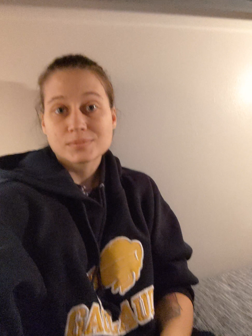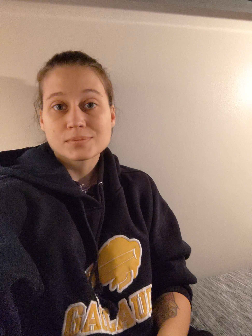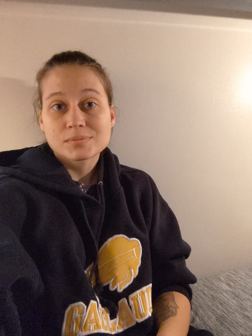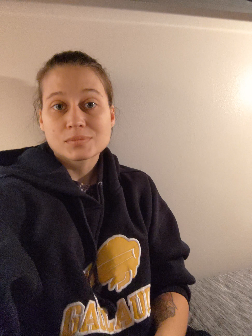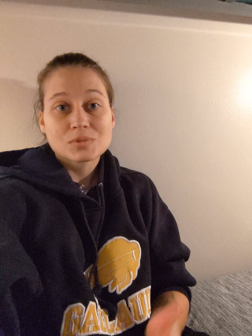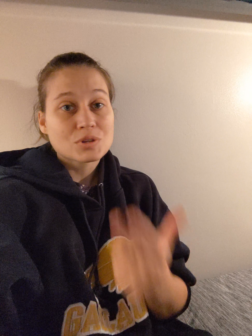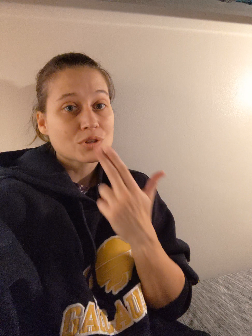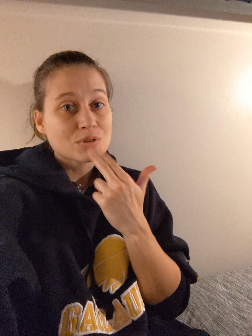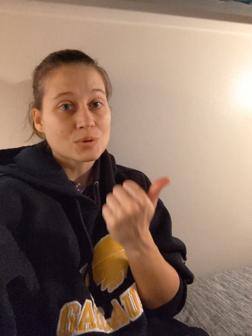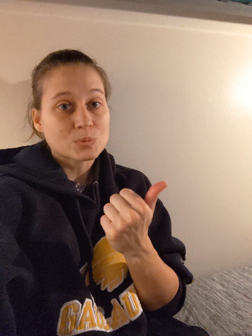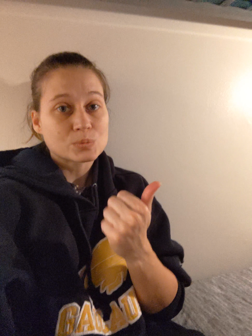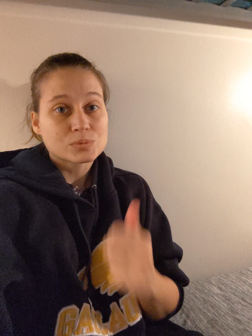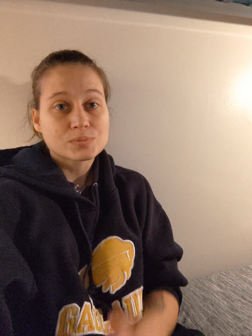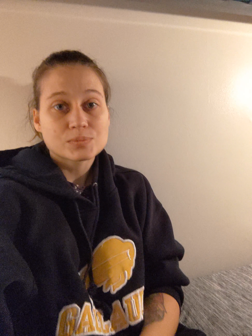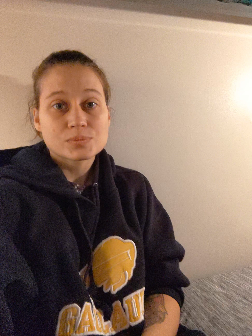cute